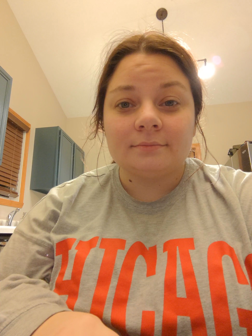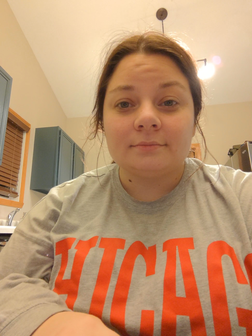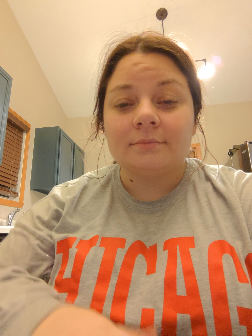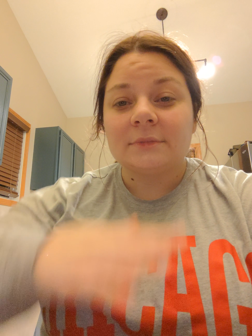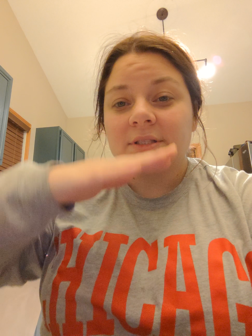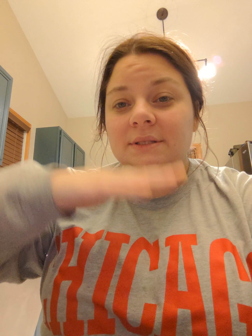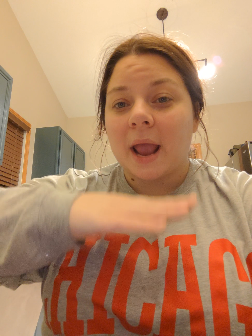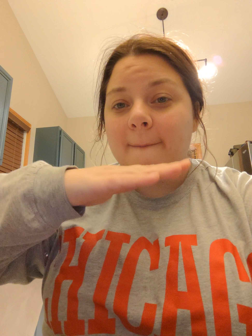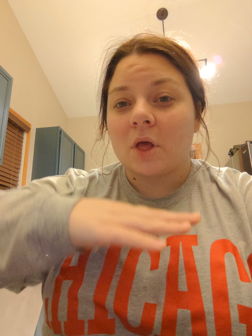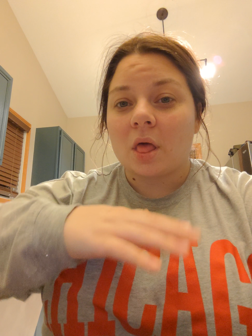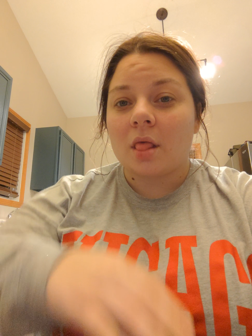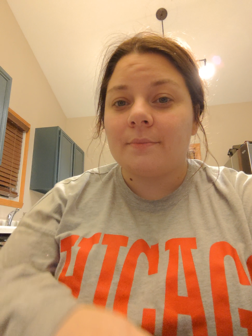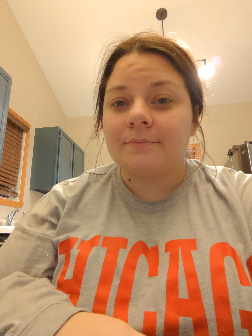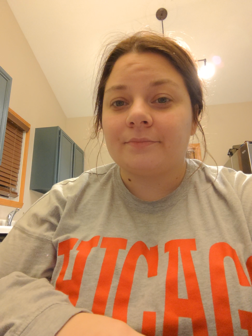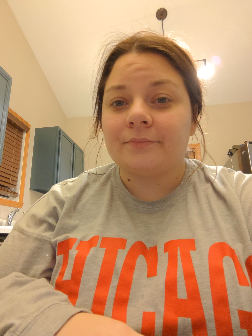table